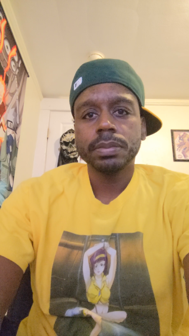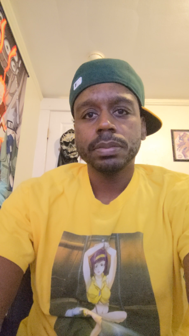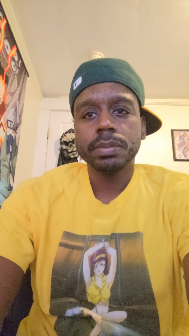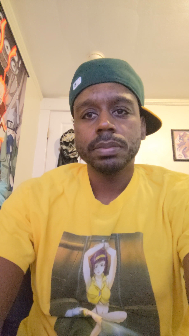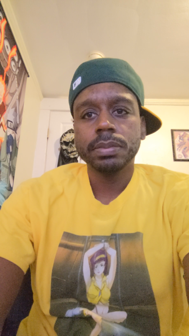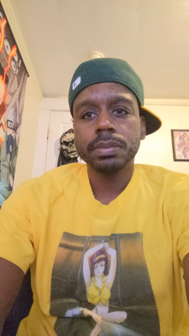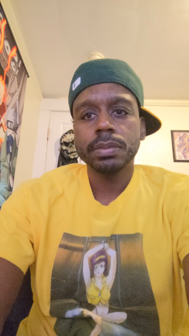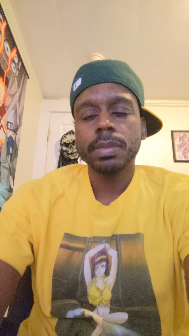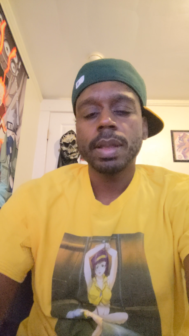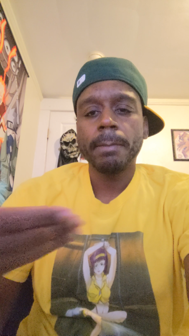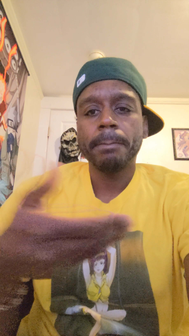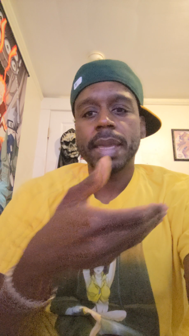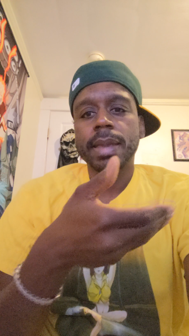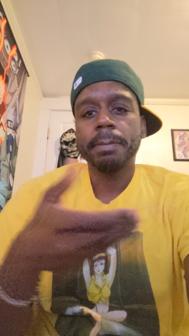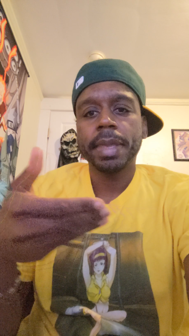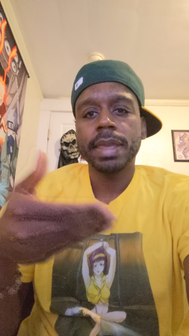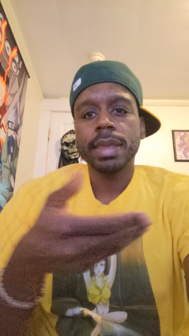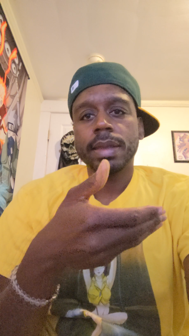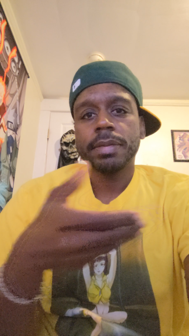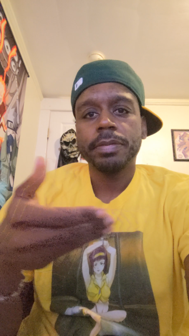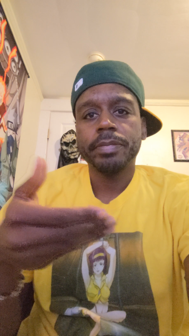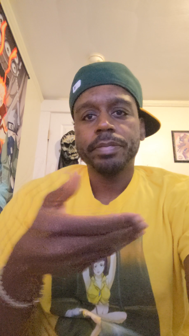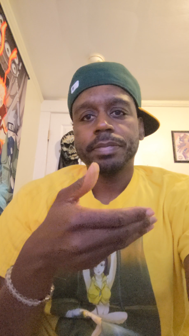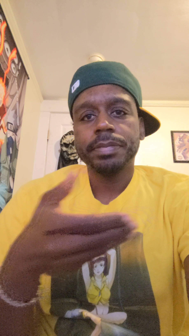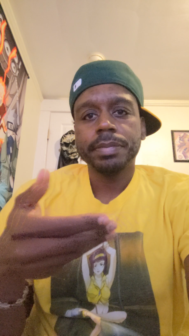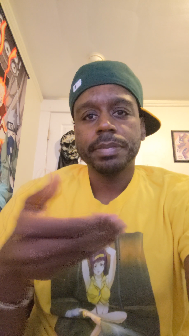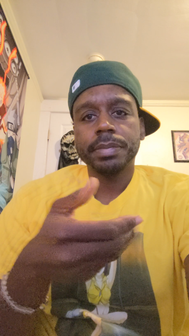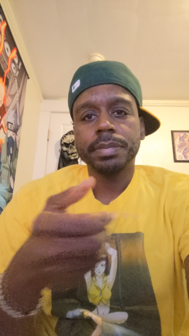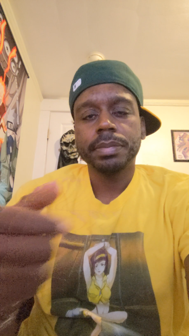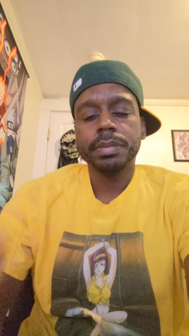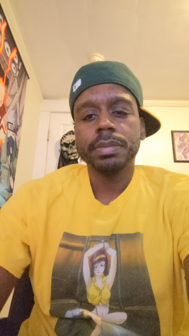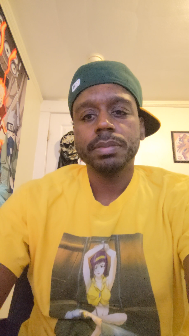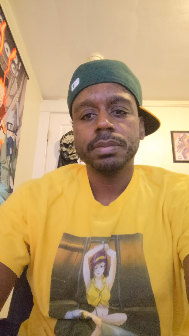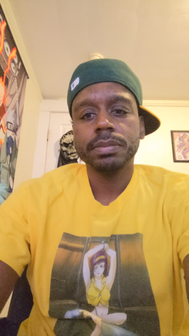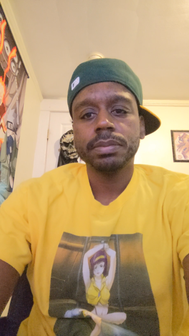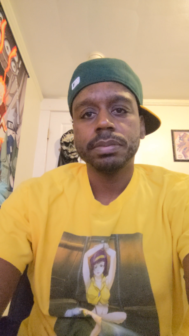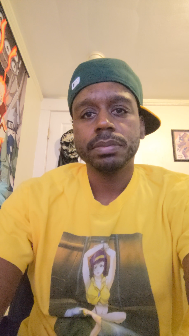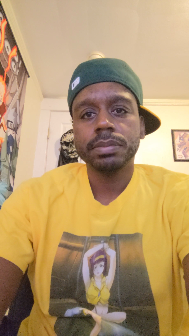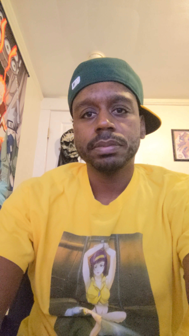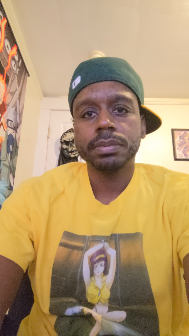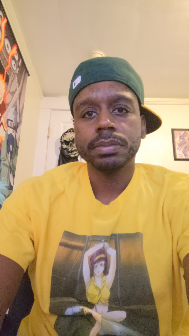baby